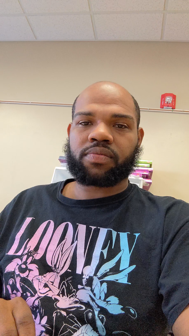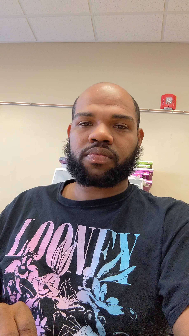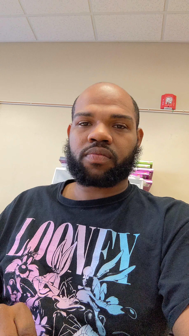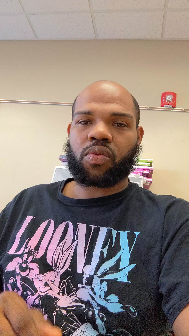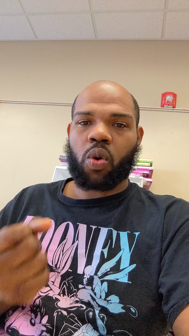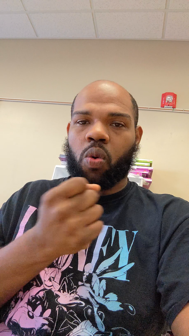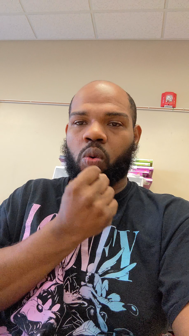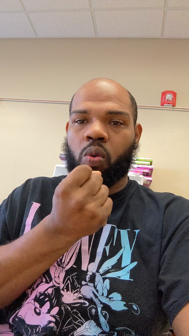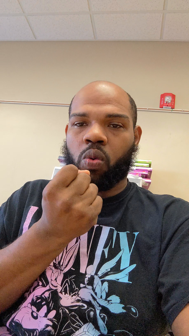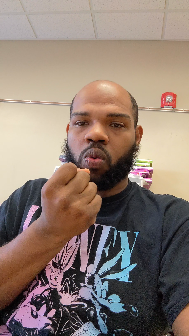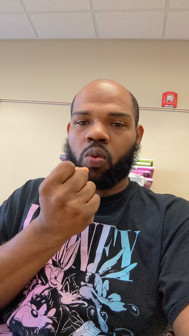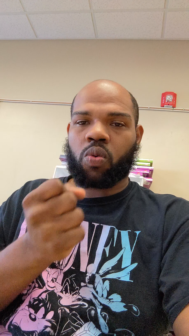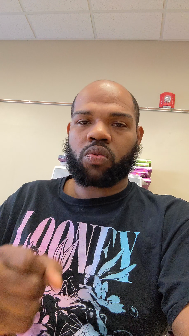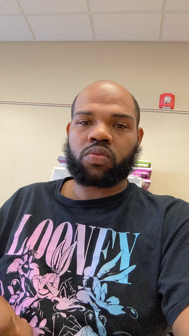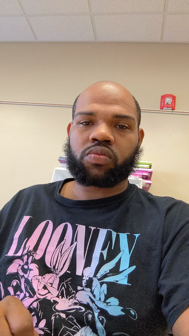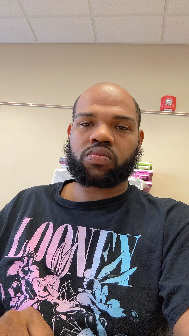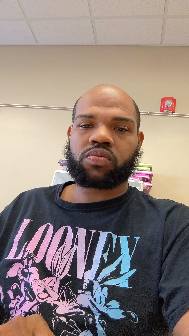hold